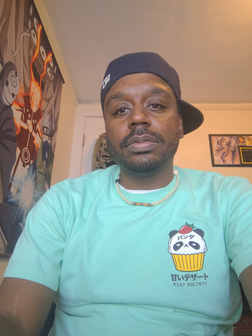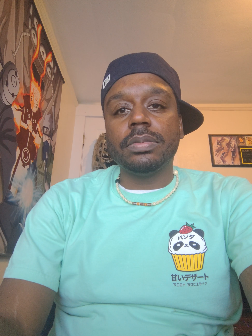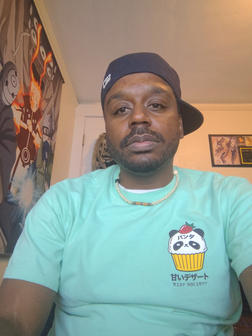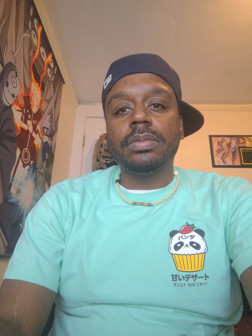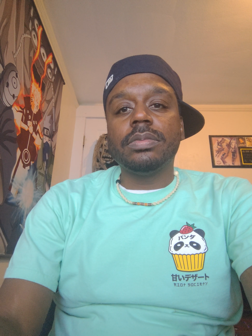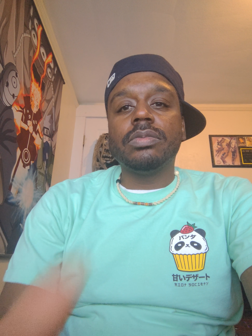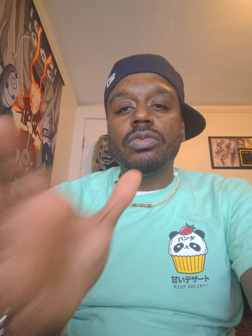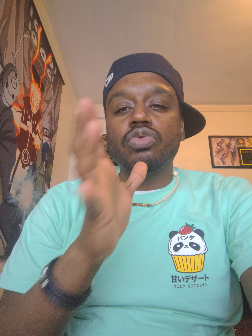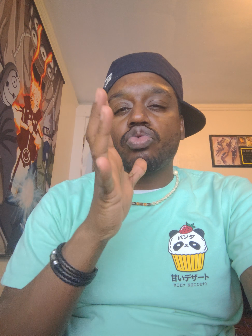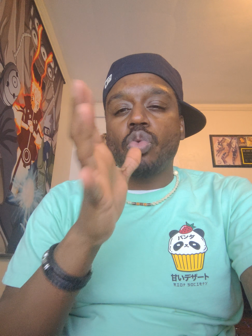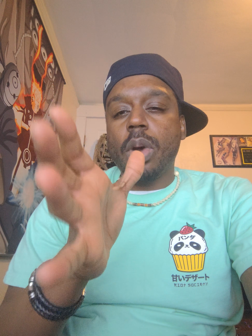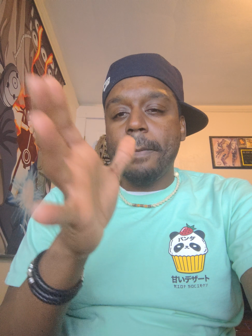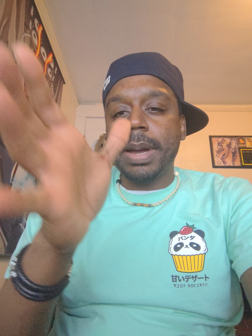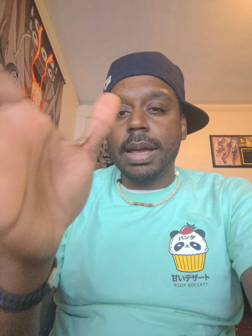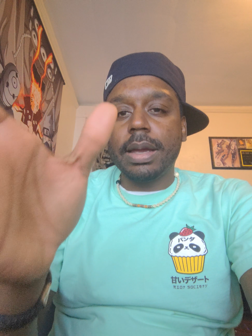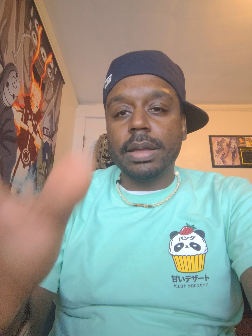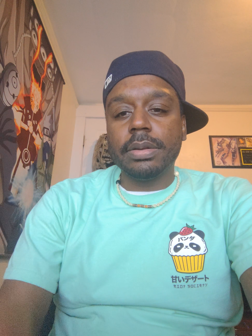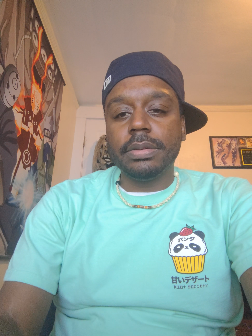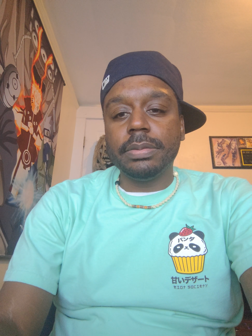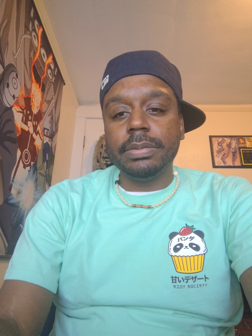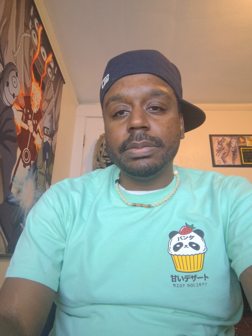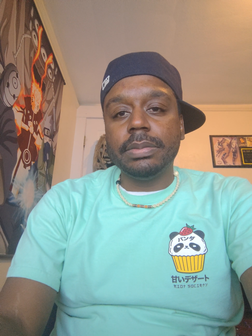grandma